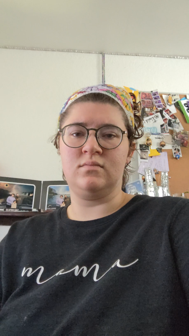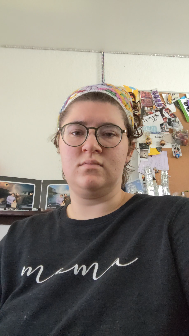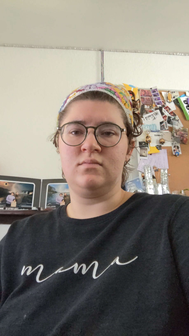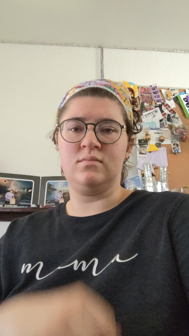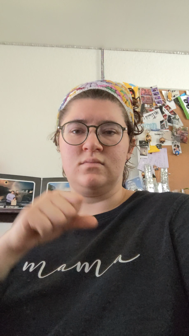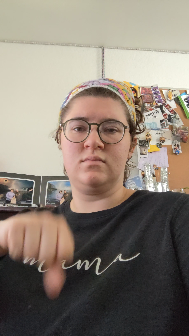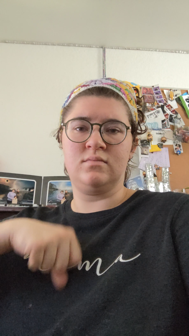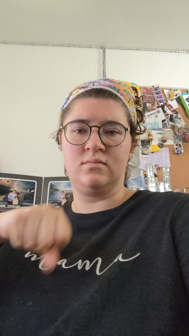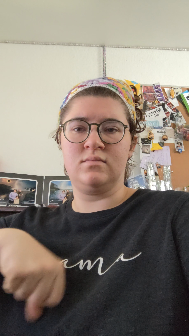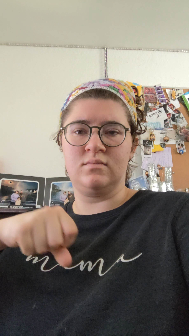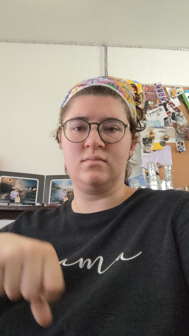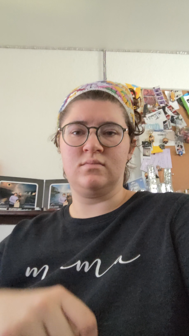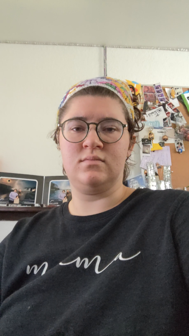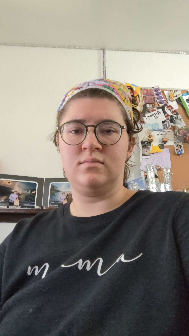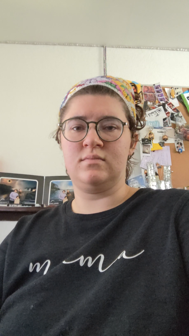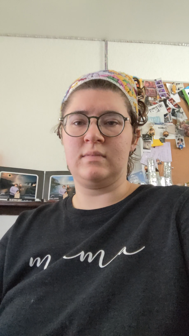bicycle